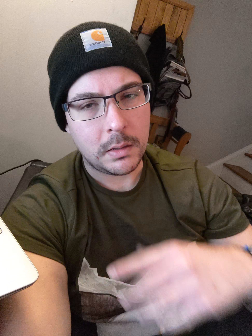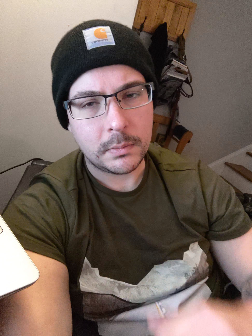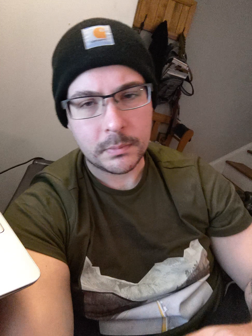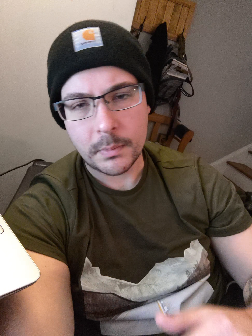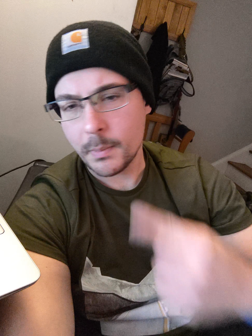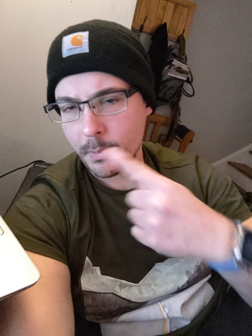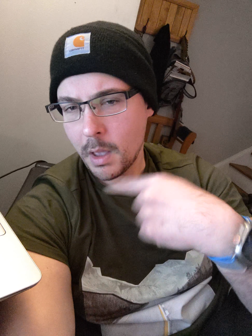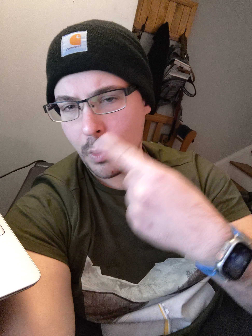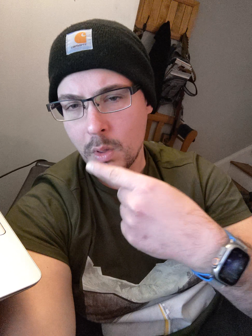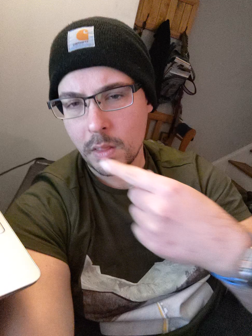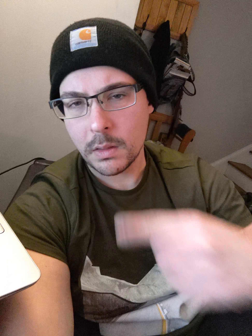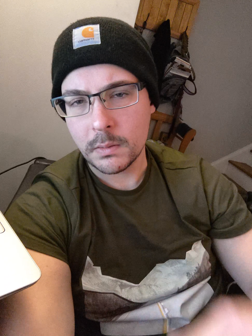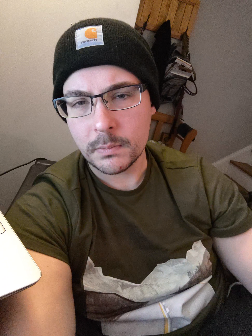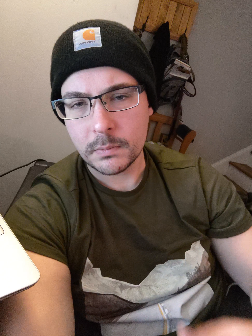mouth